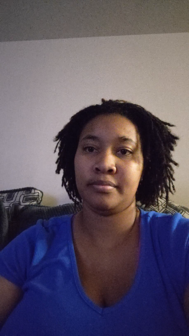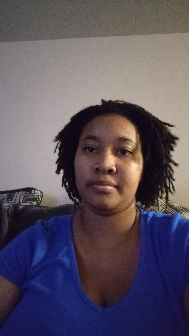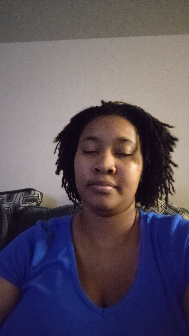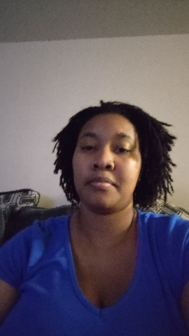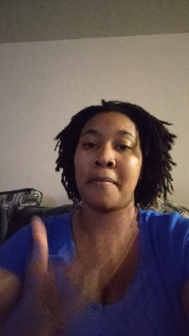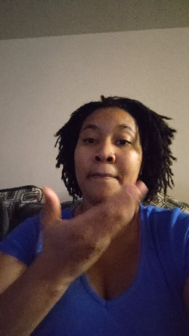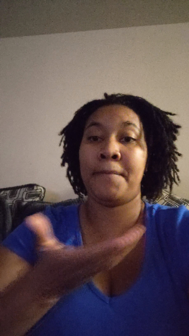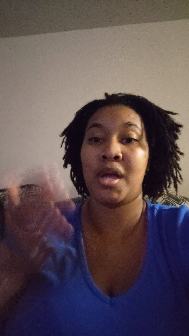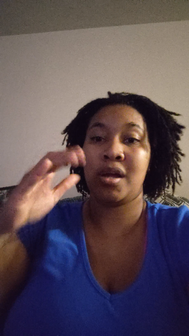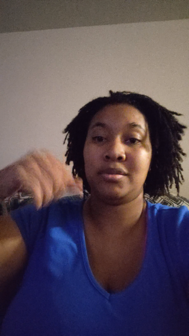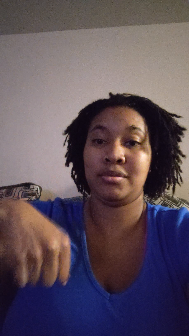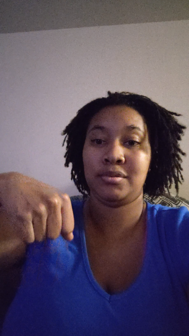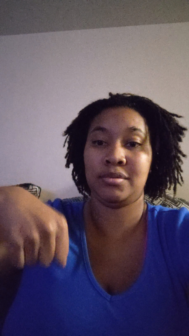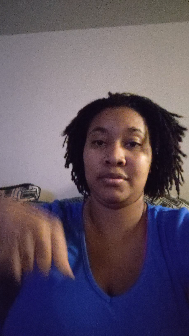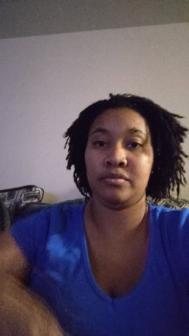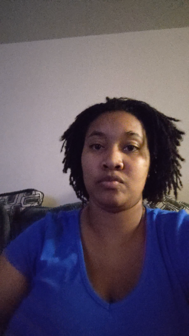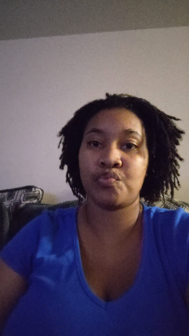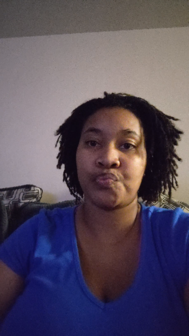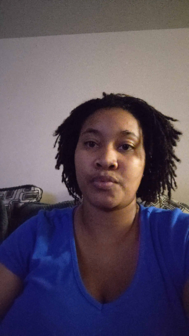basket